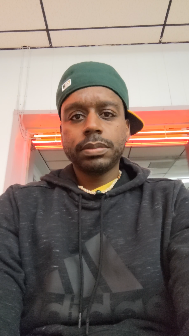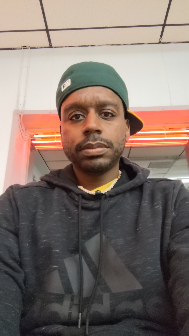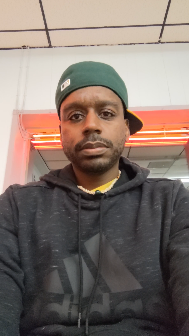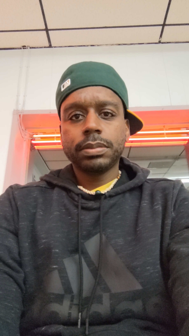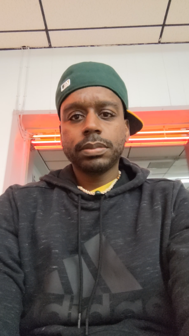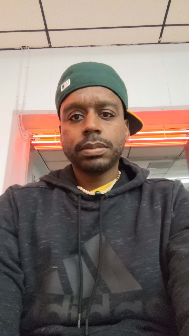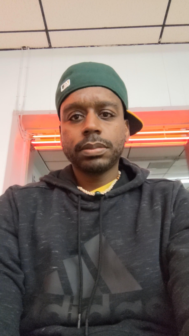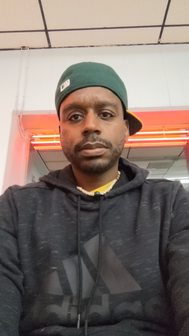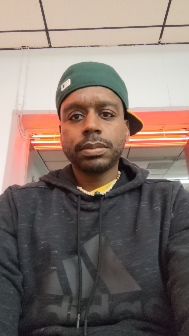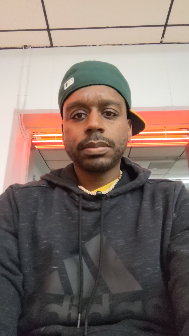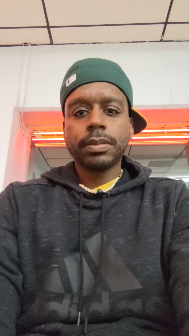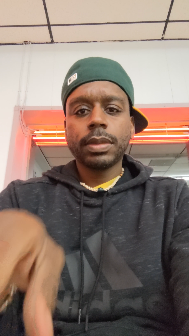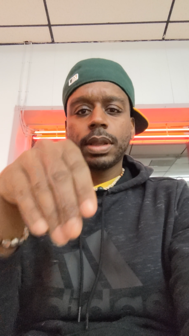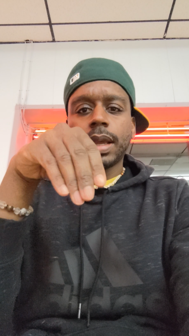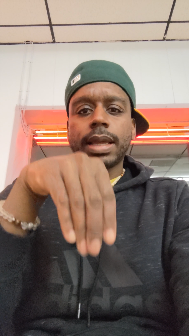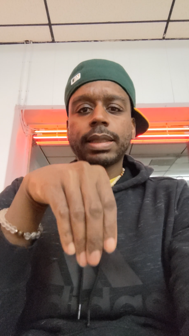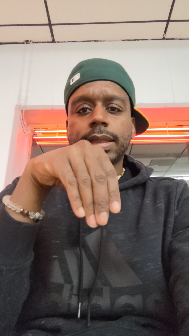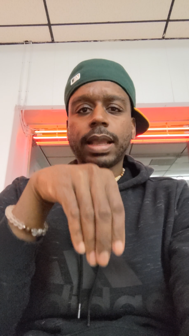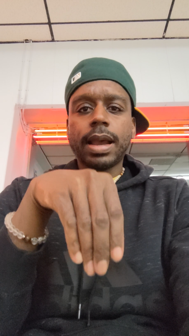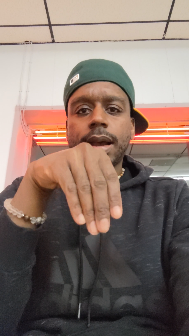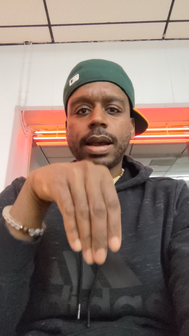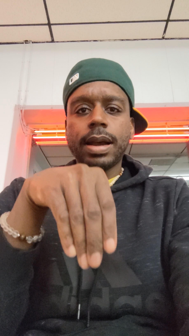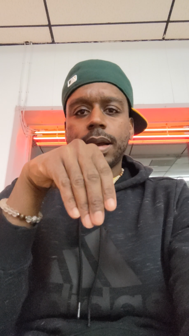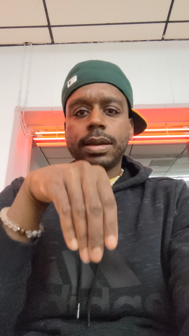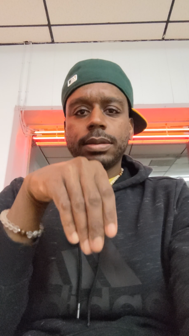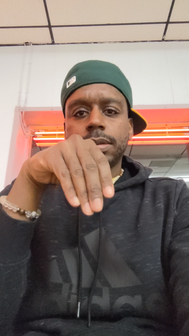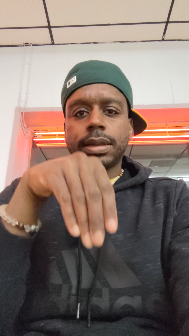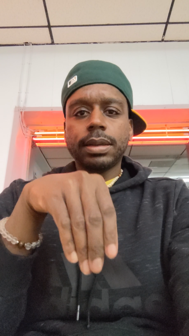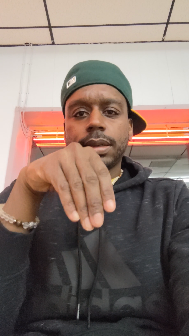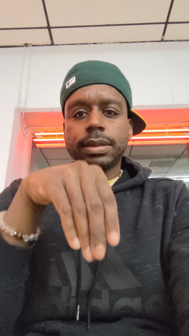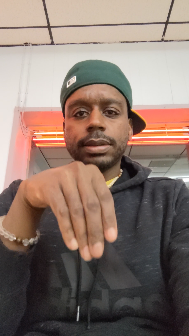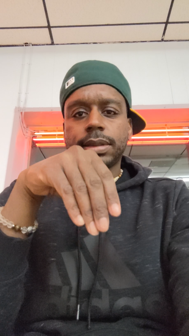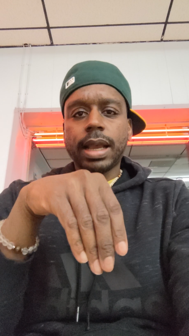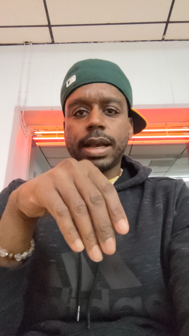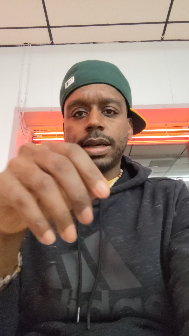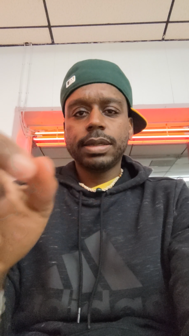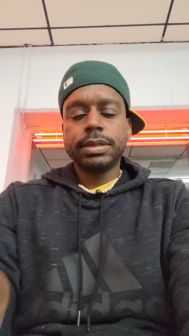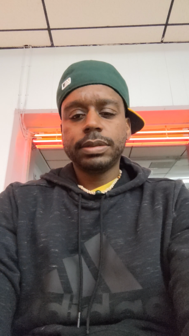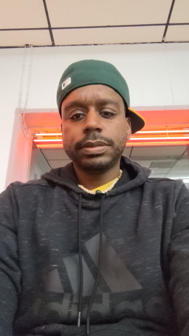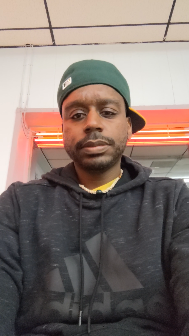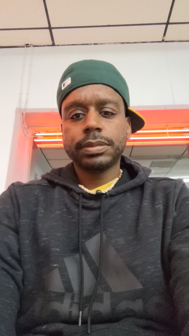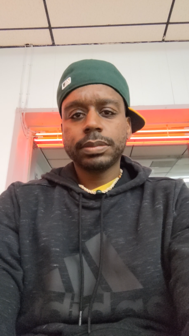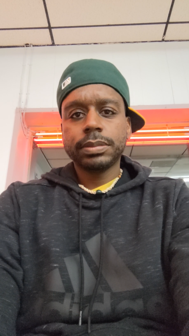inside